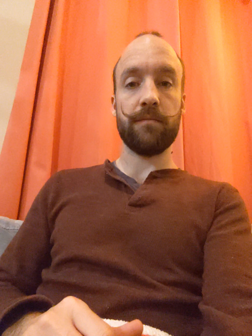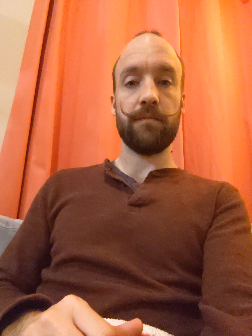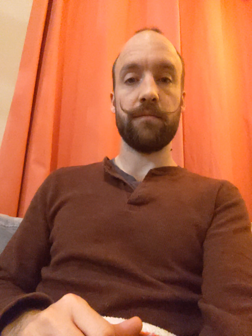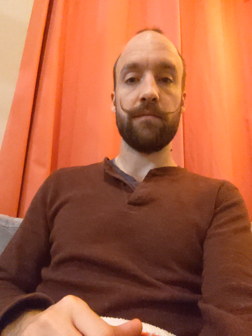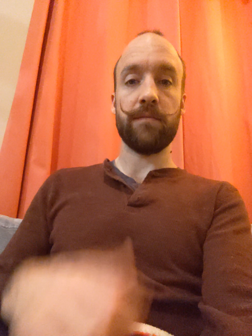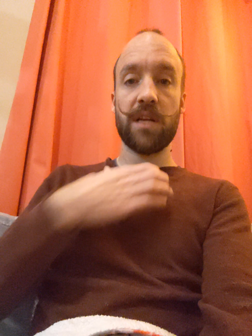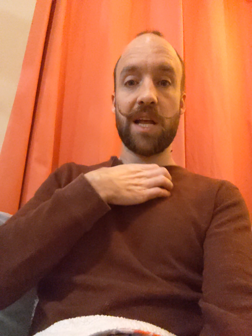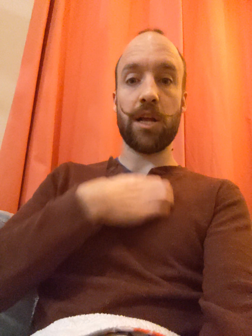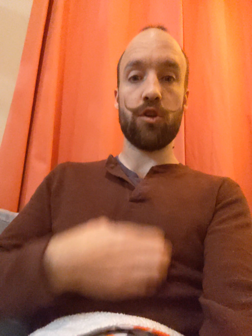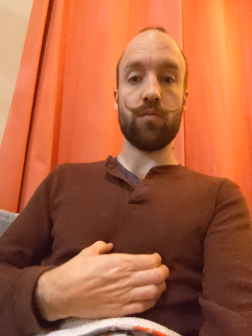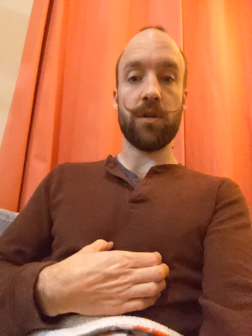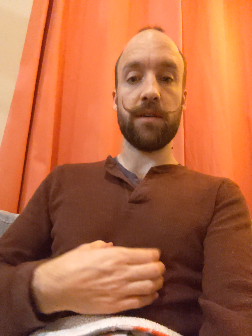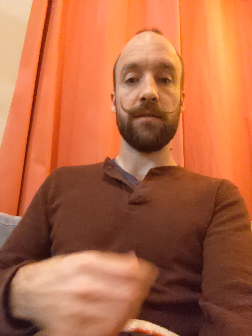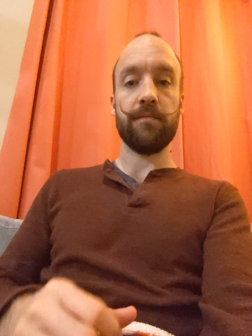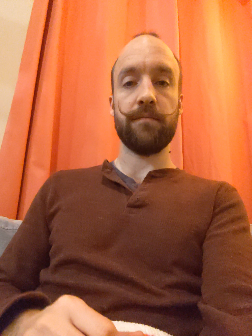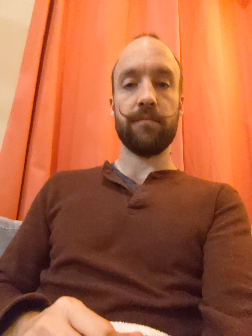hungry